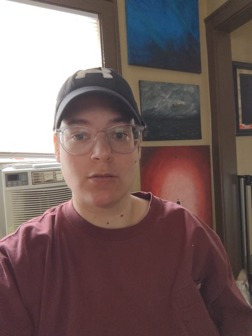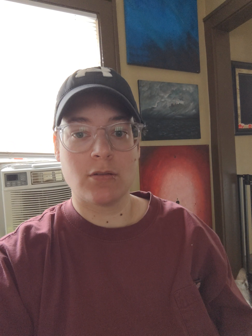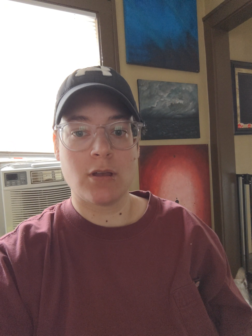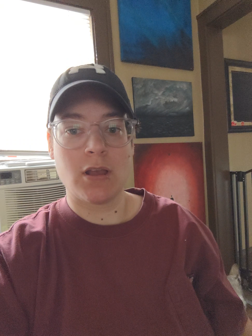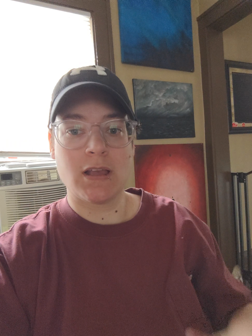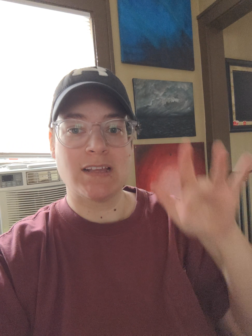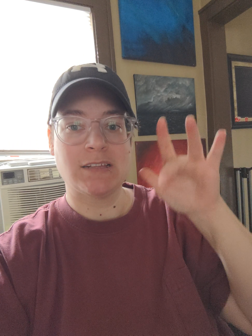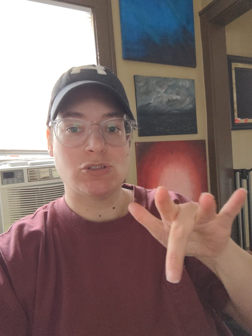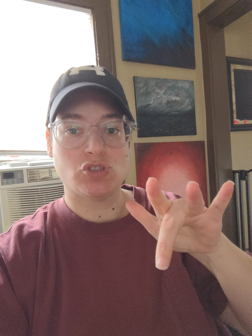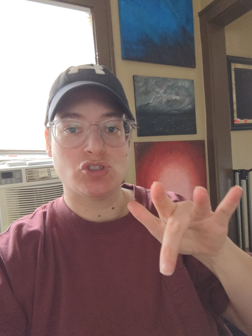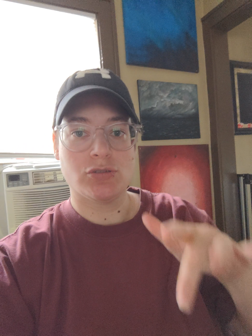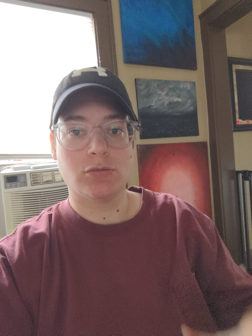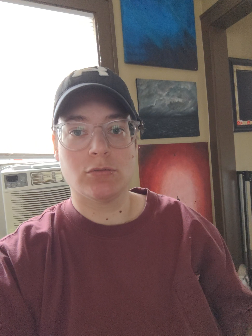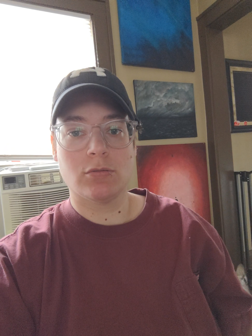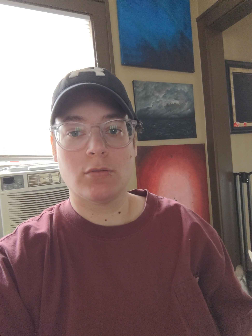touch